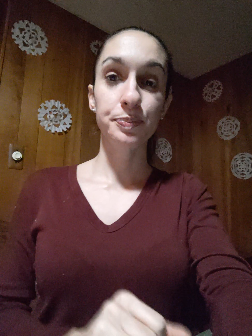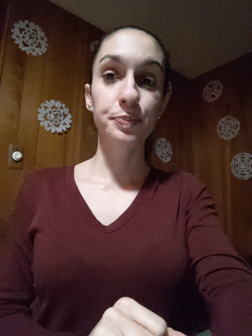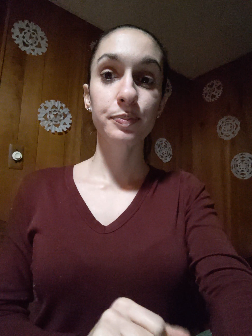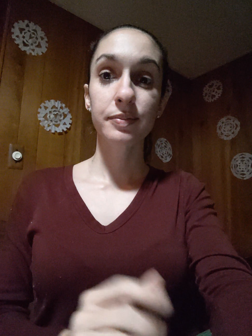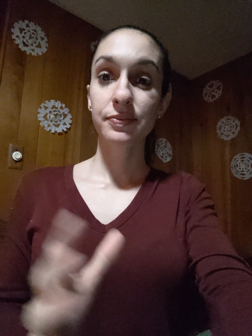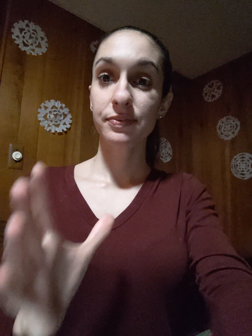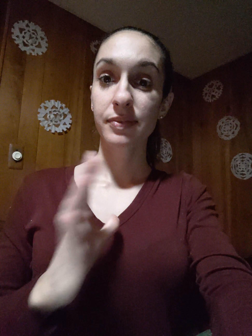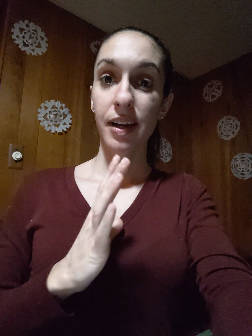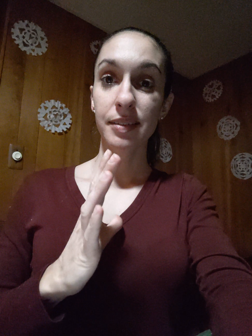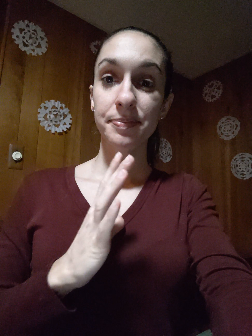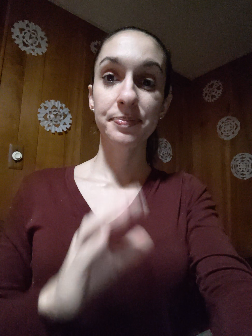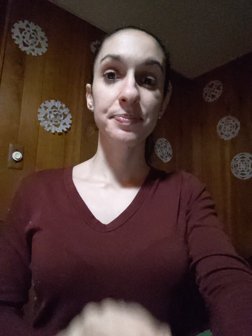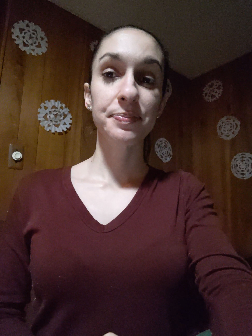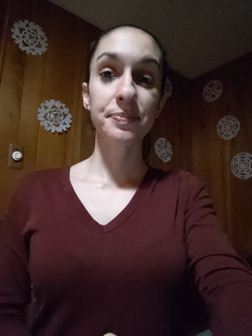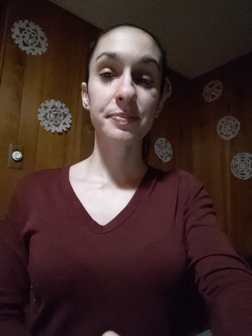fine